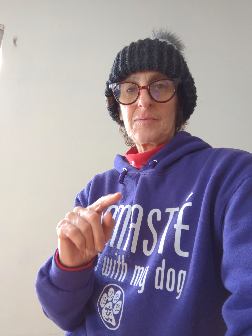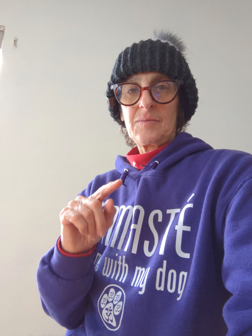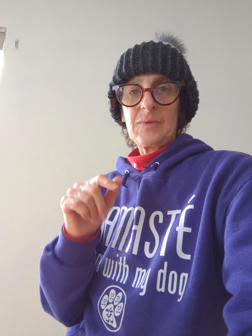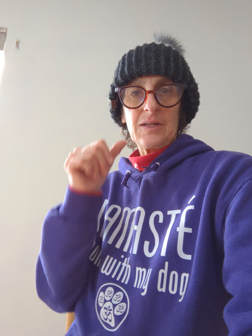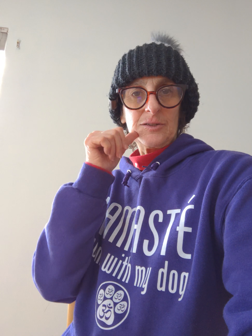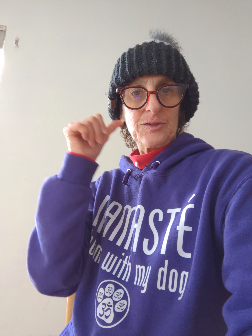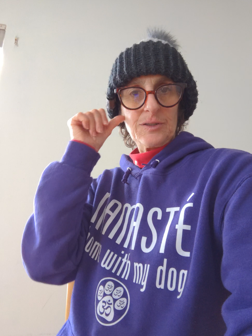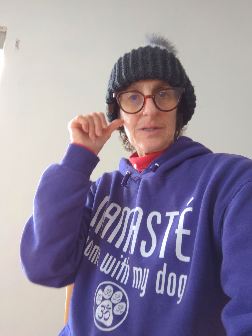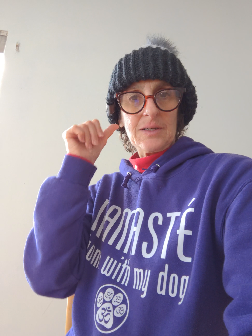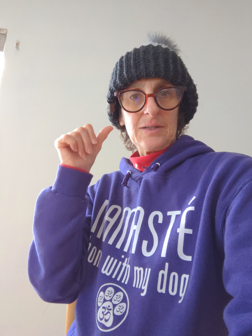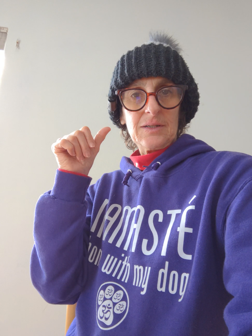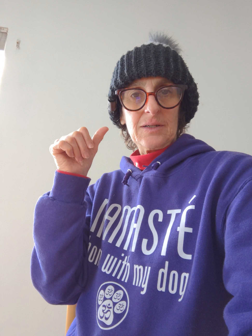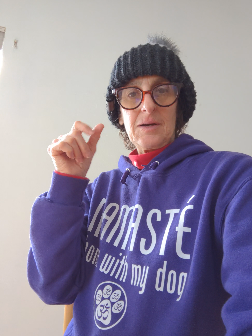yesterday